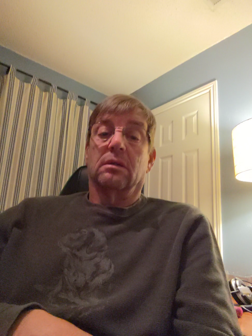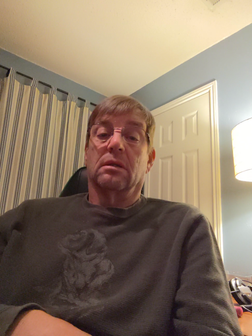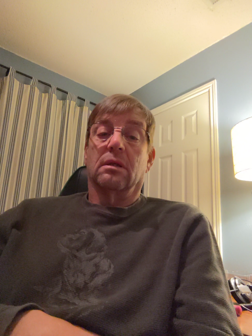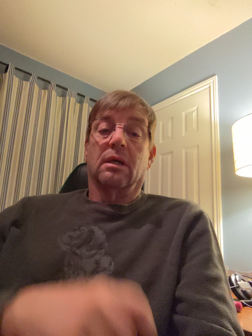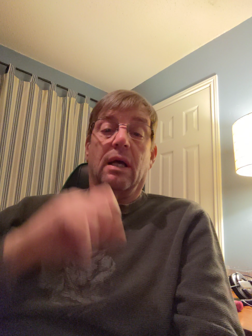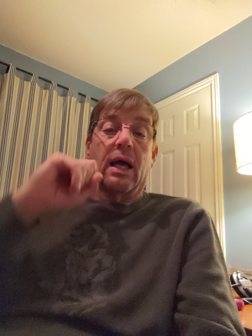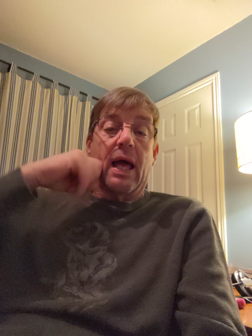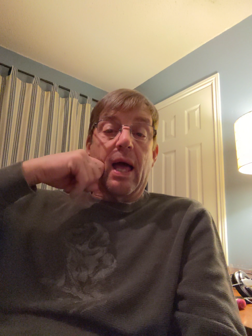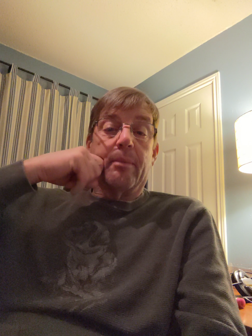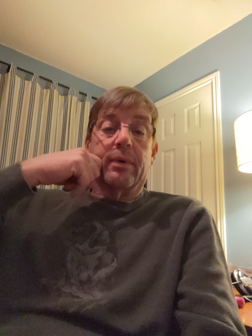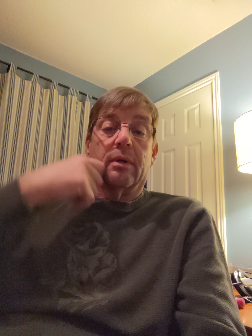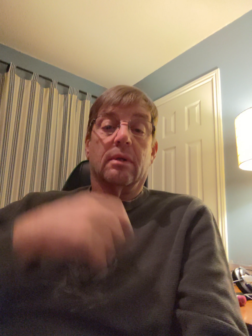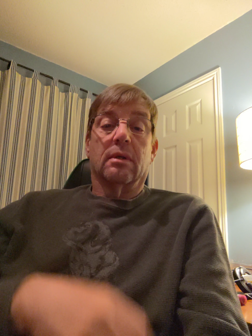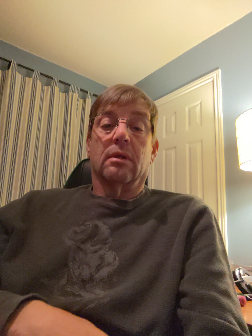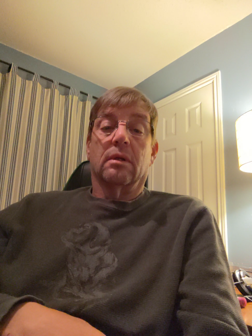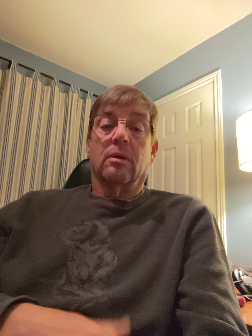apple